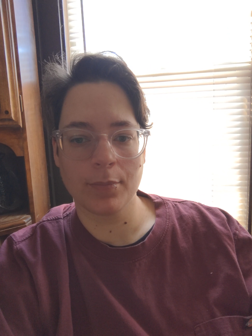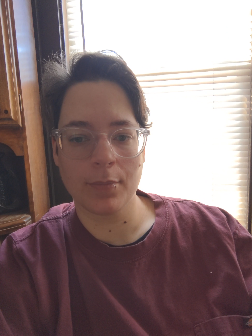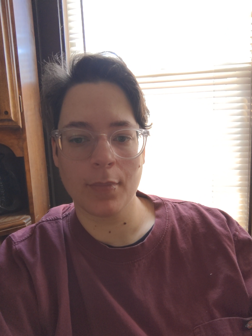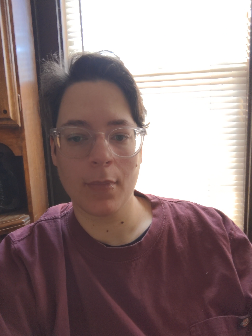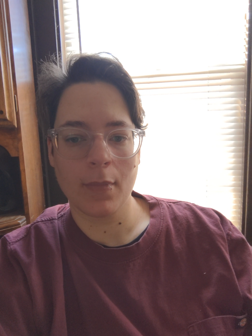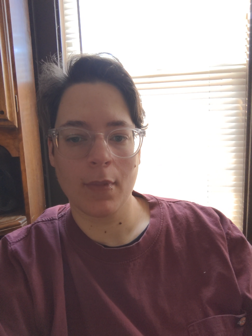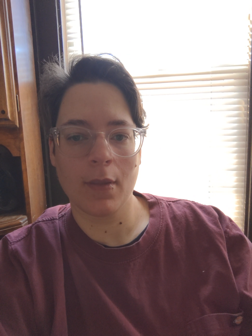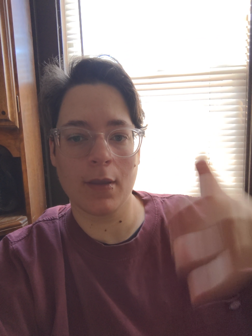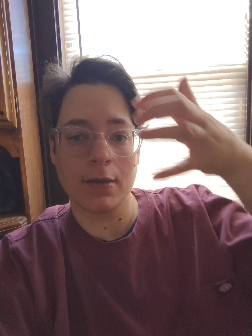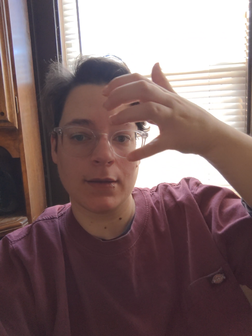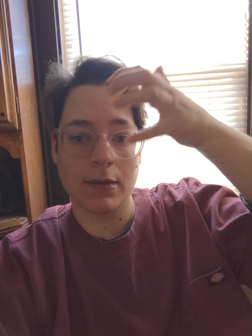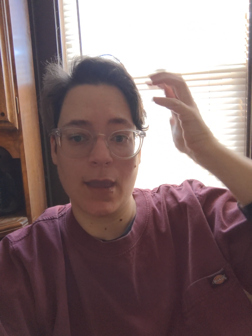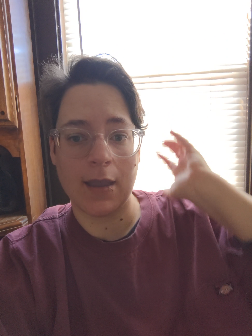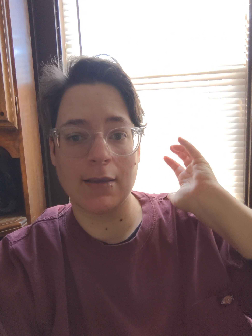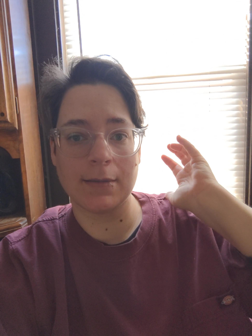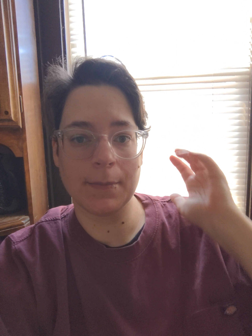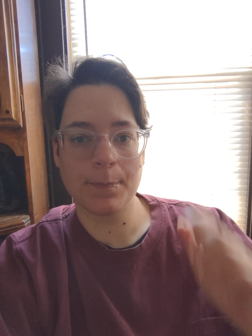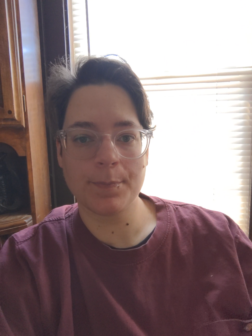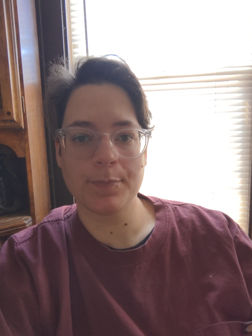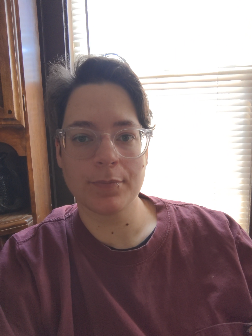lion